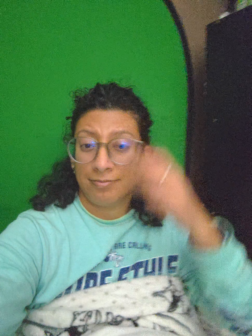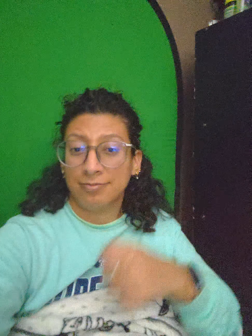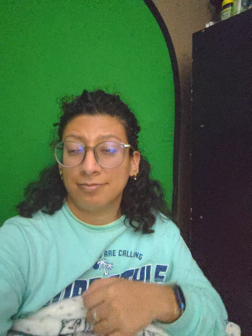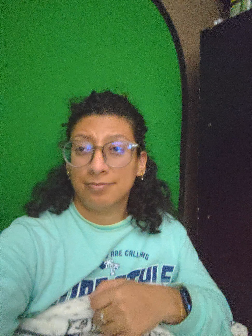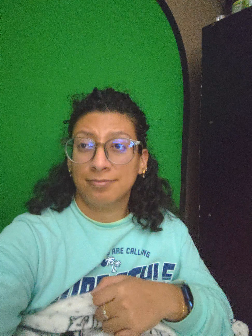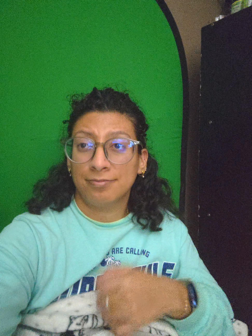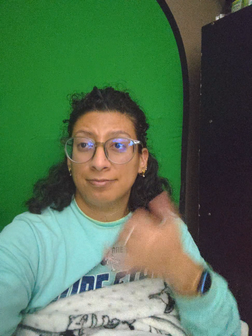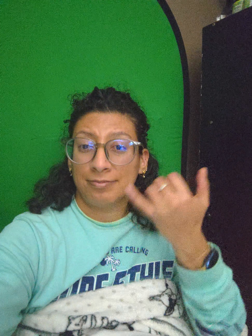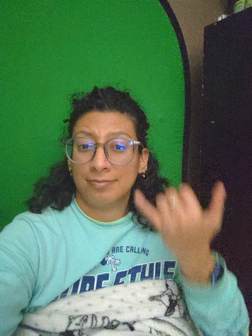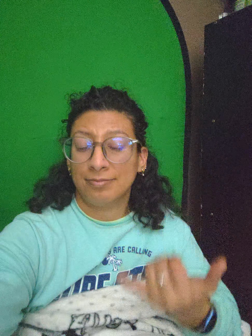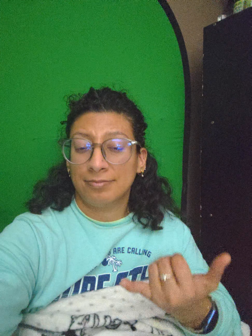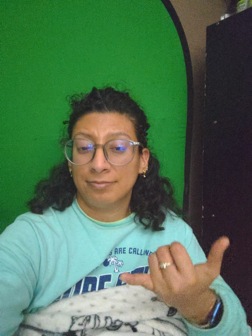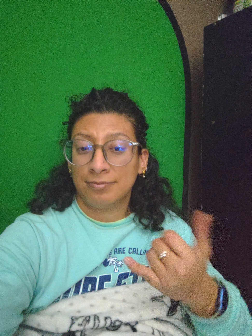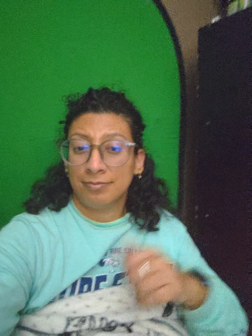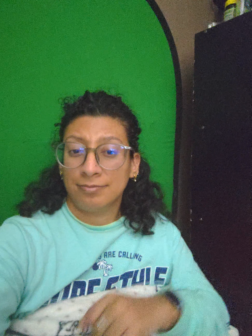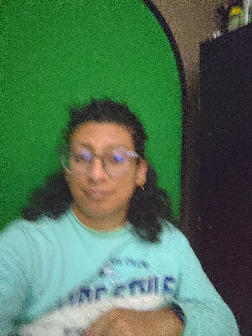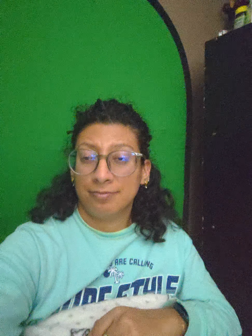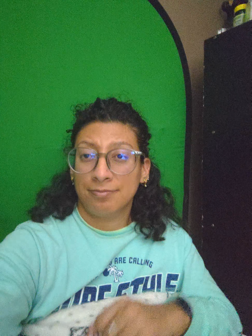now